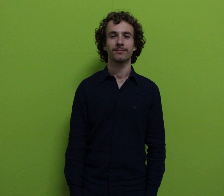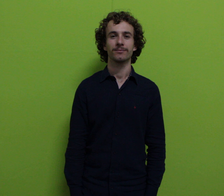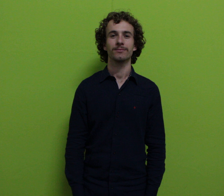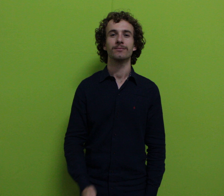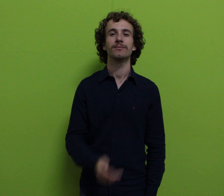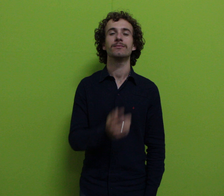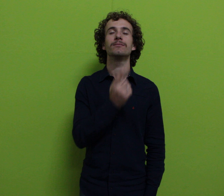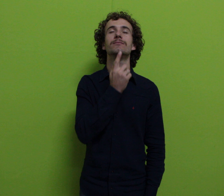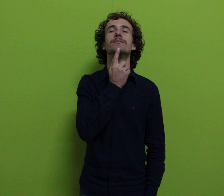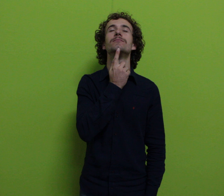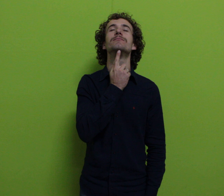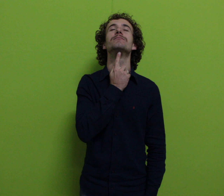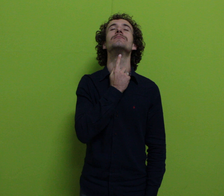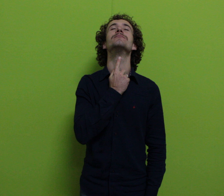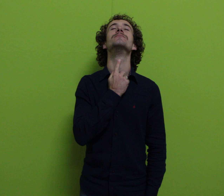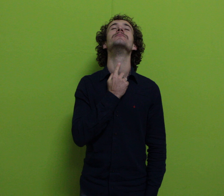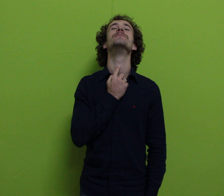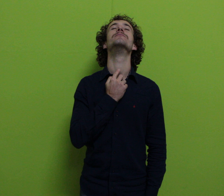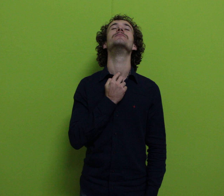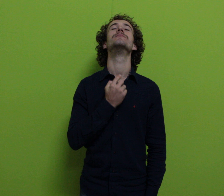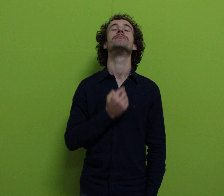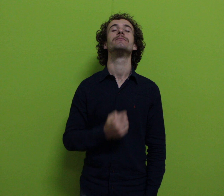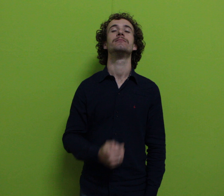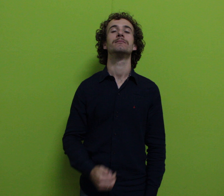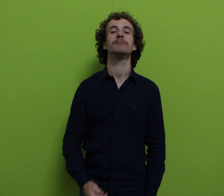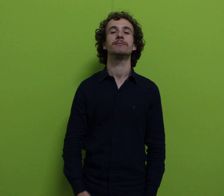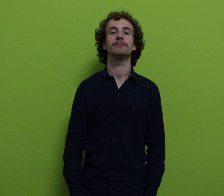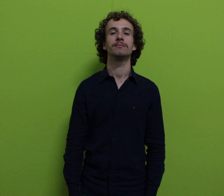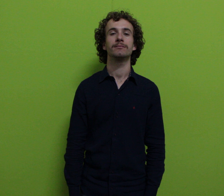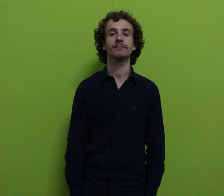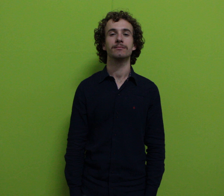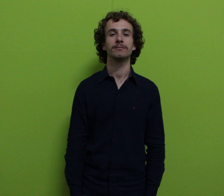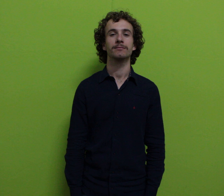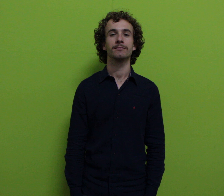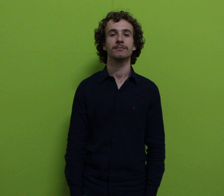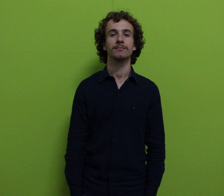vontade